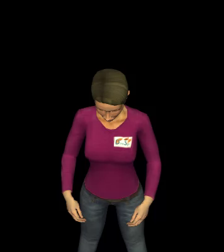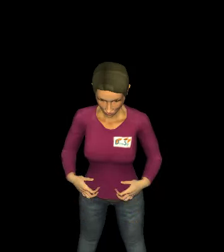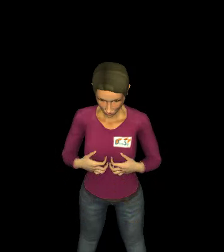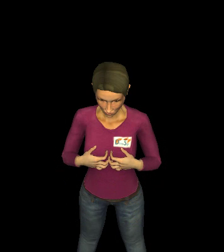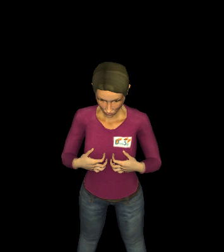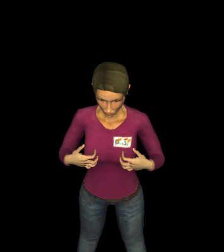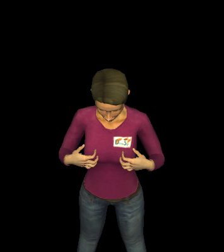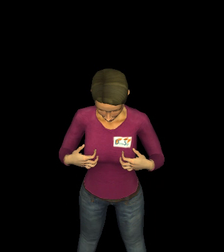عالم